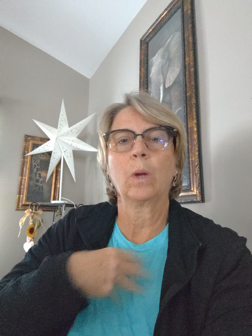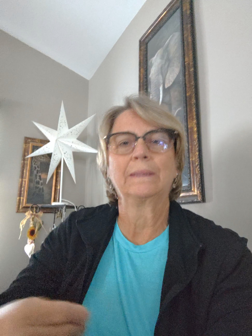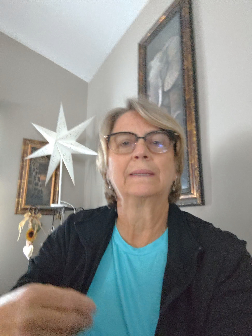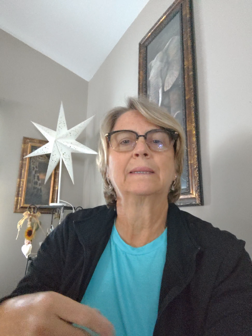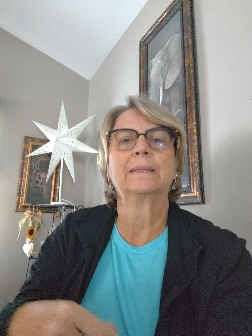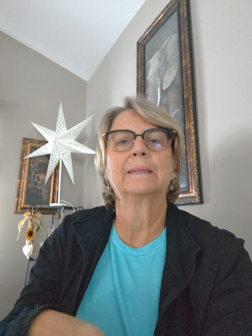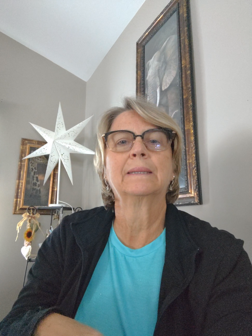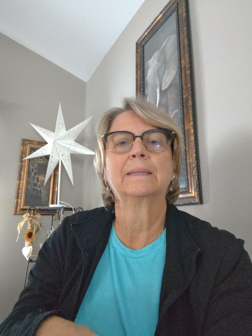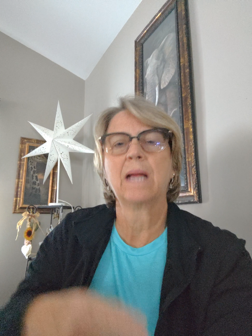white